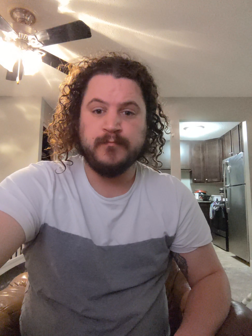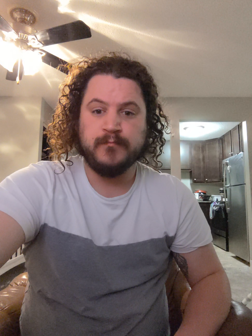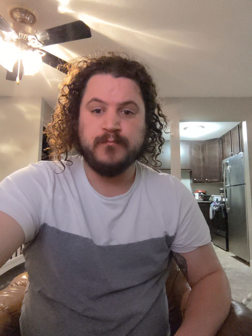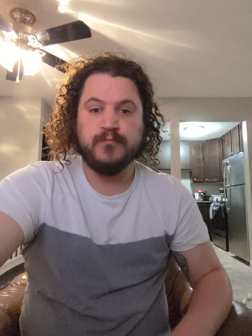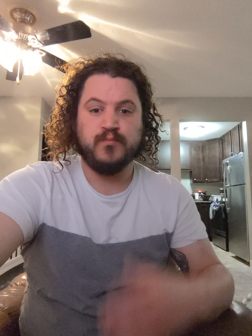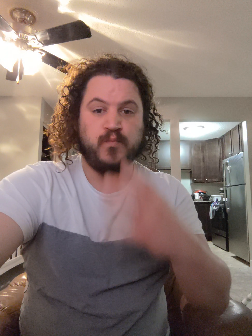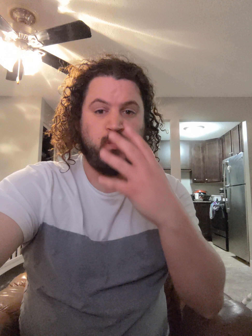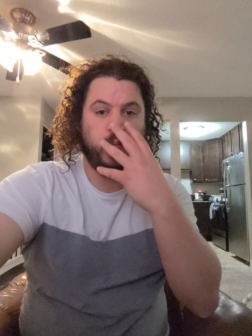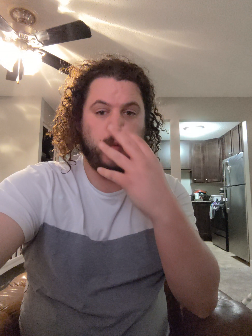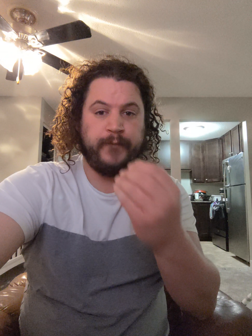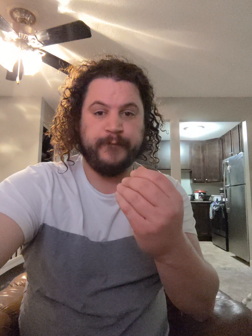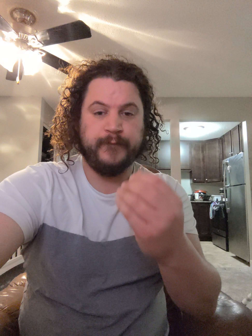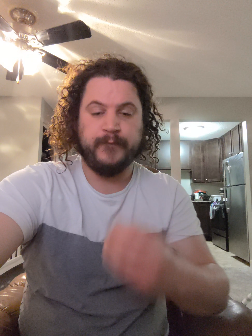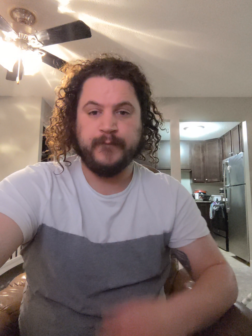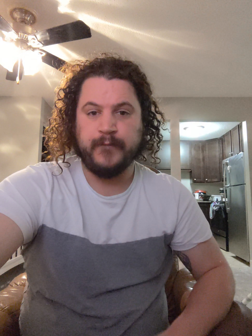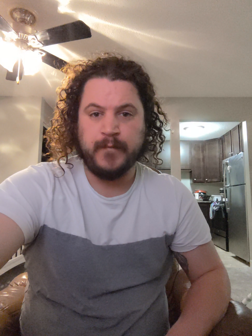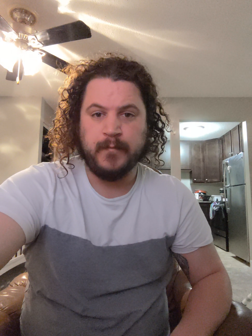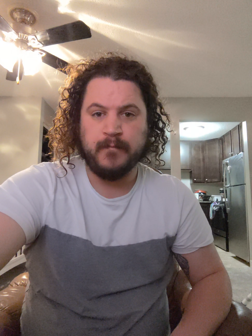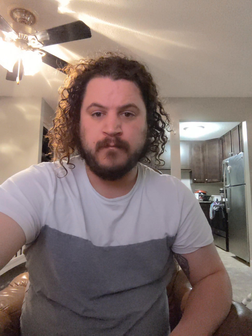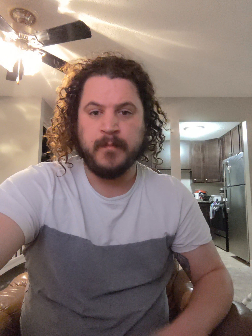wolf